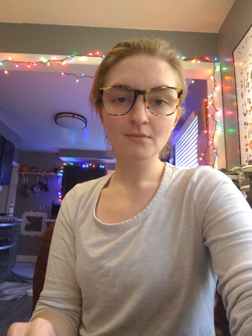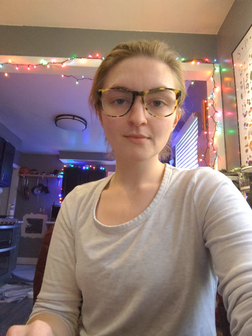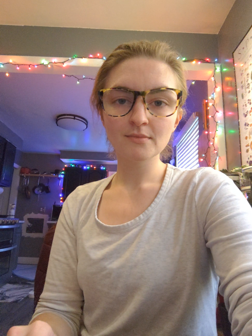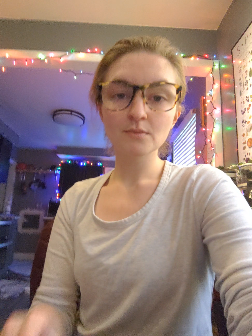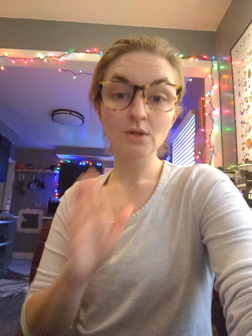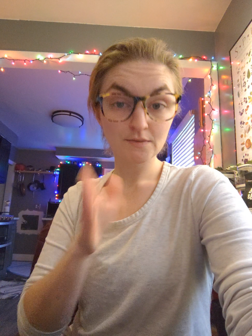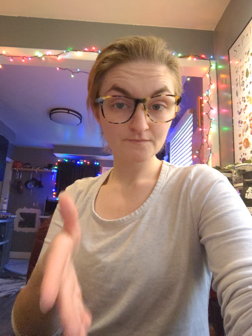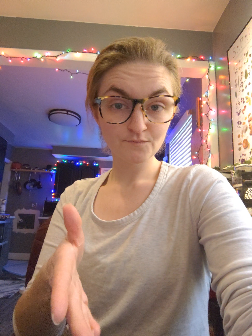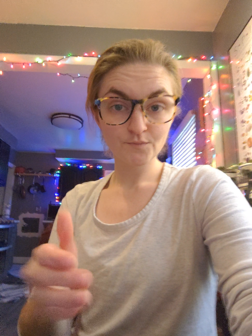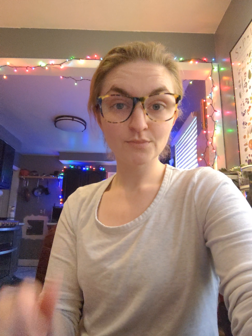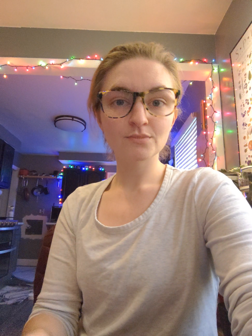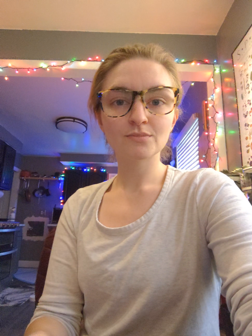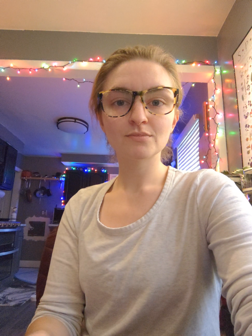after